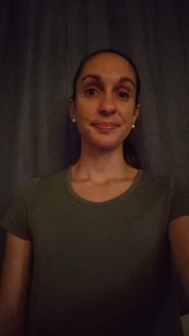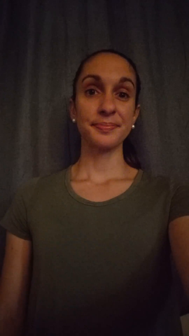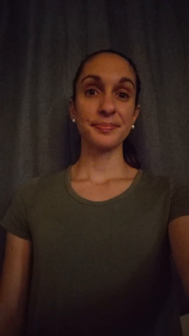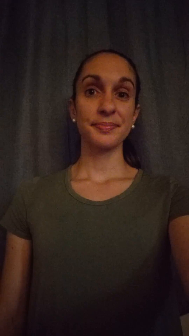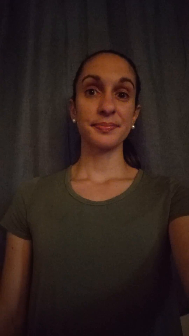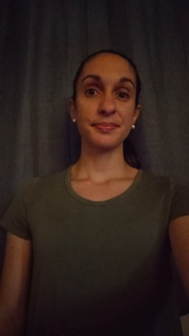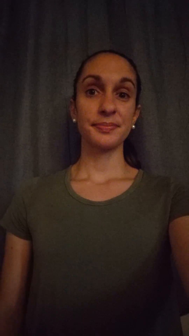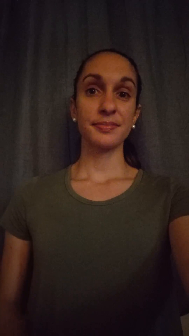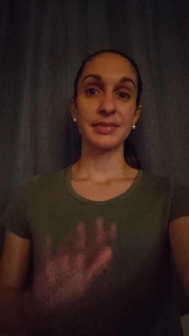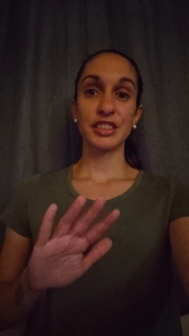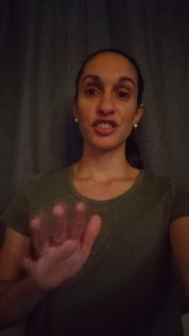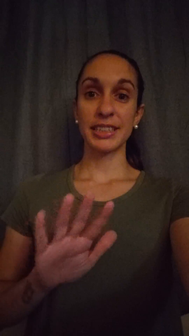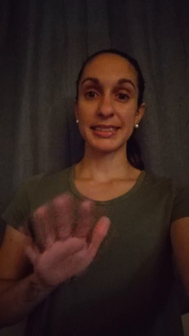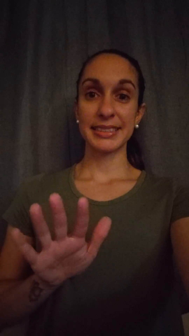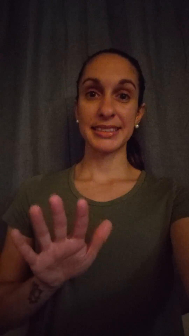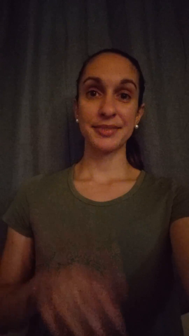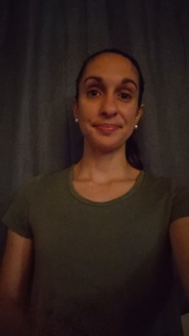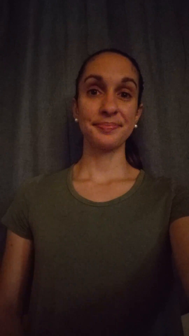cheese